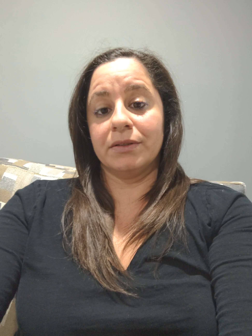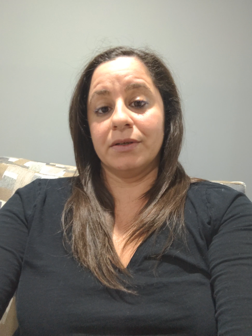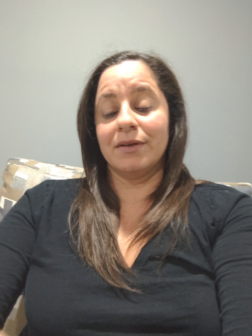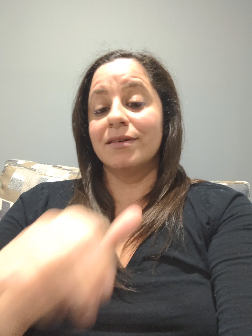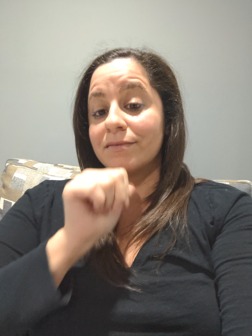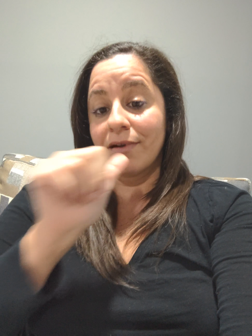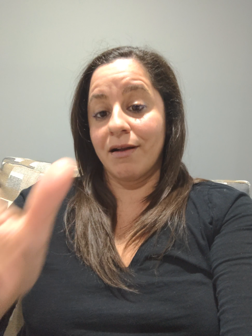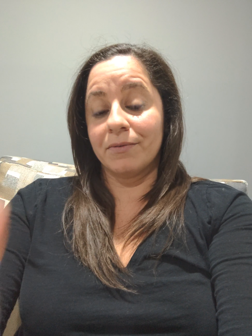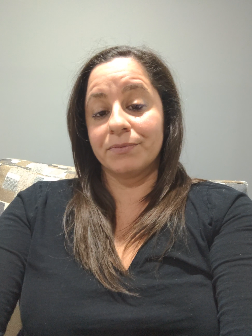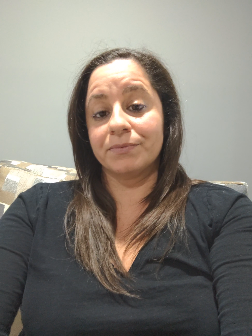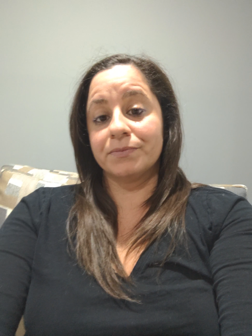not